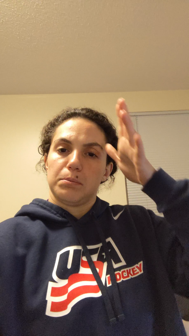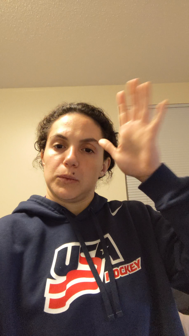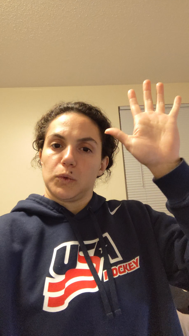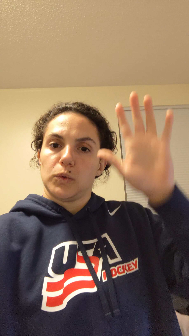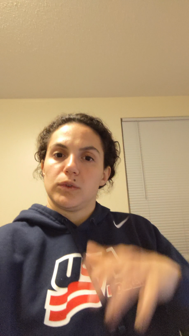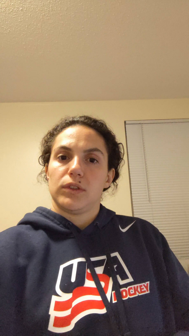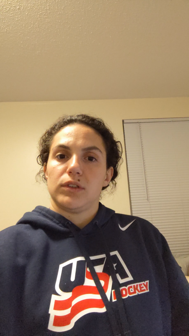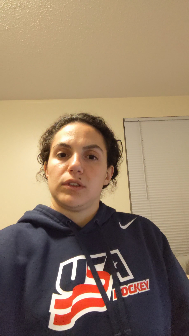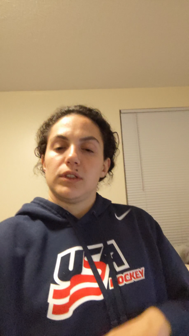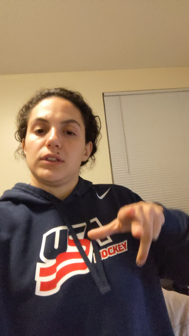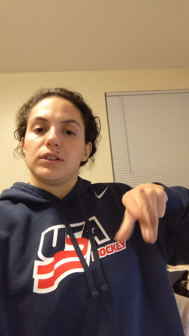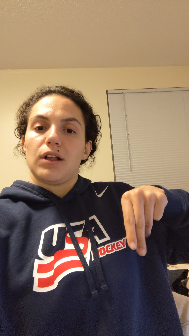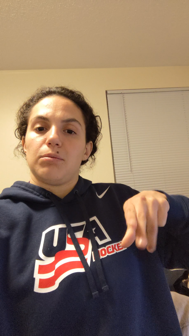diaper